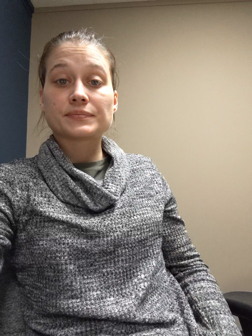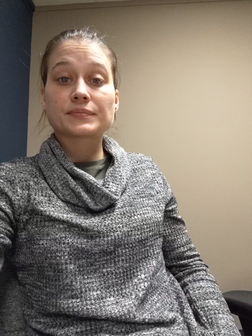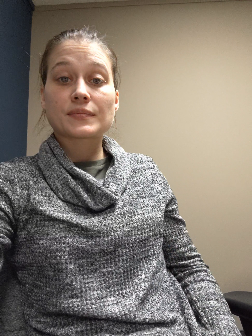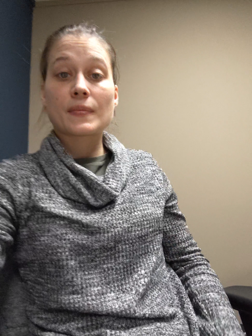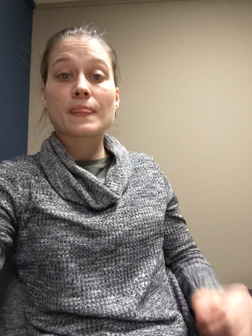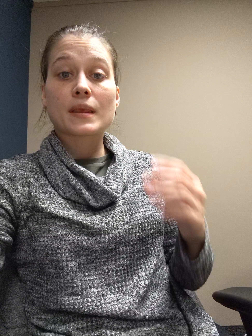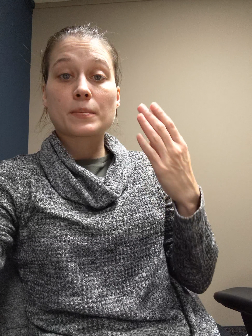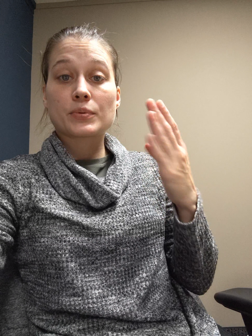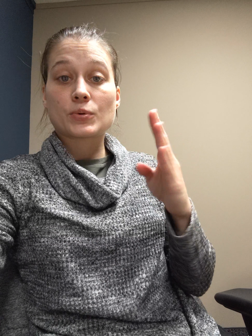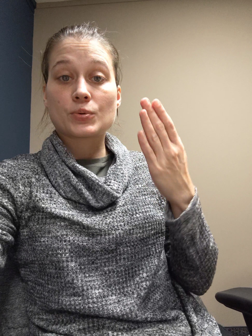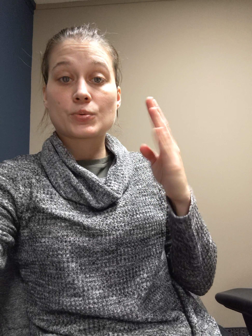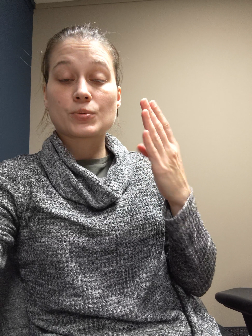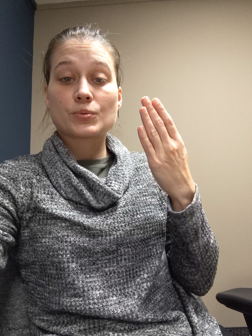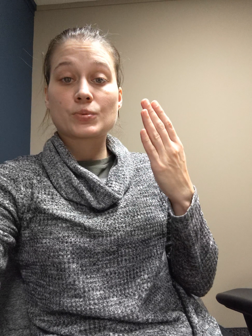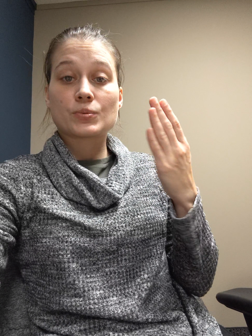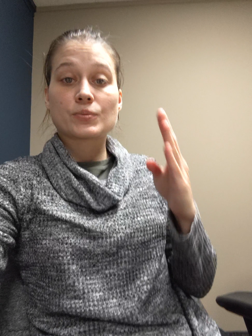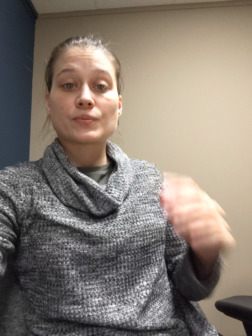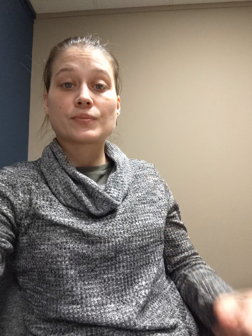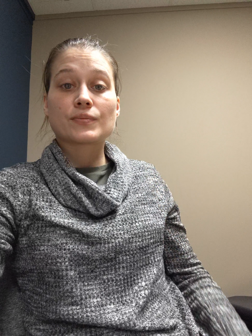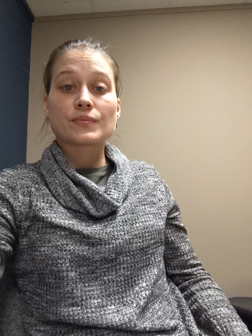blue